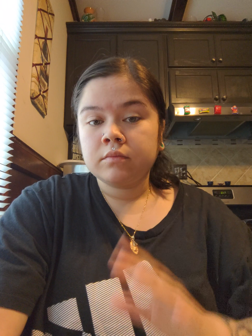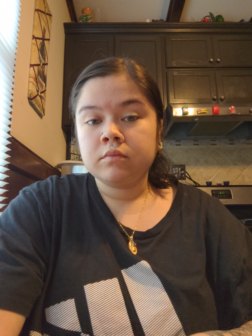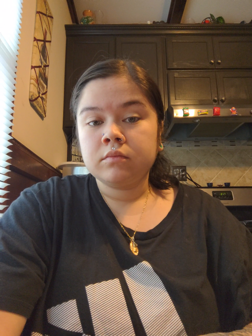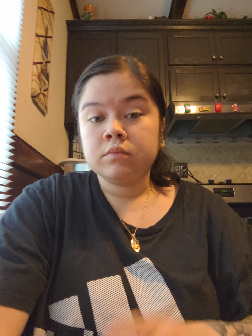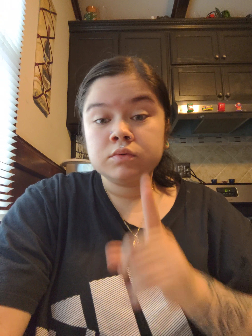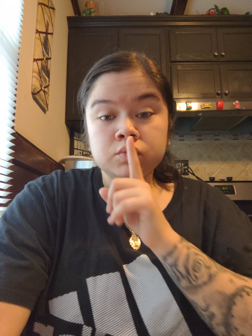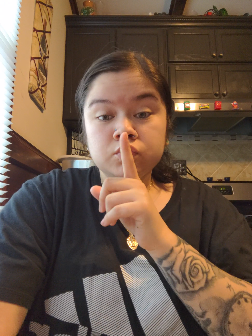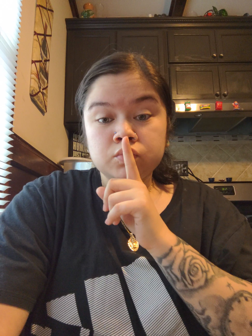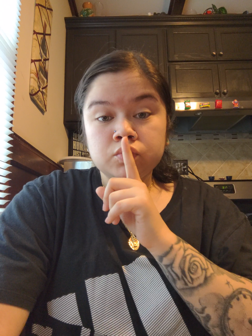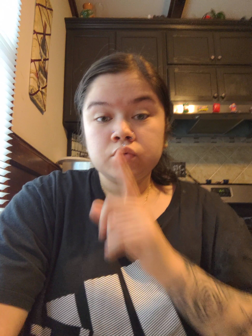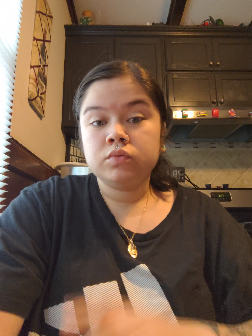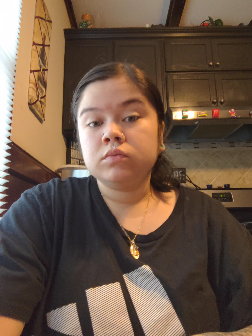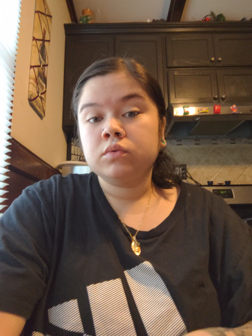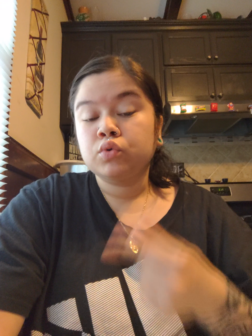shhh